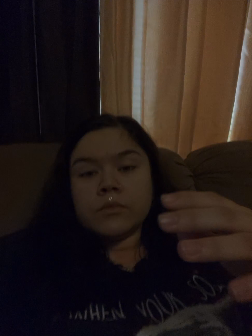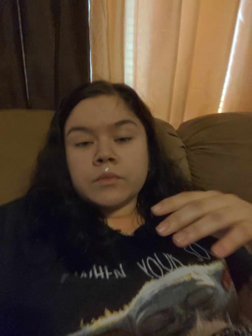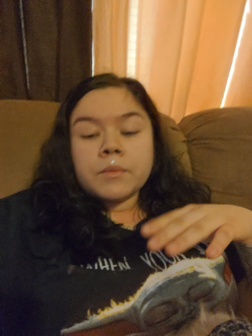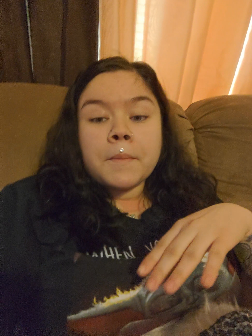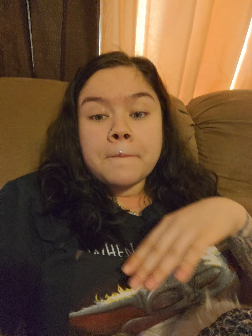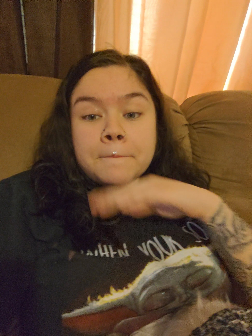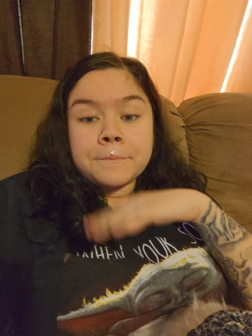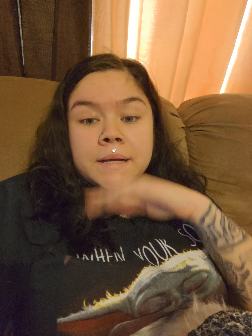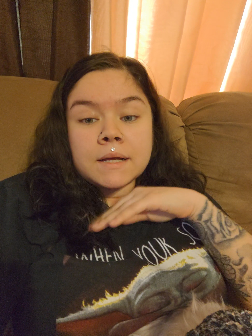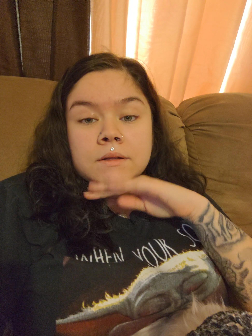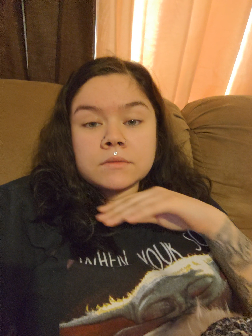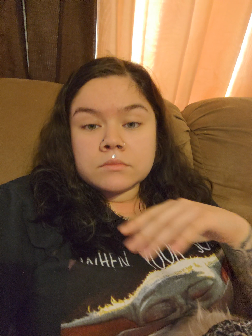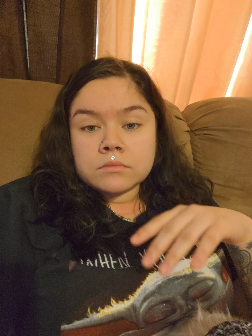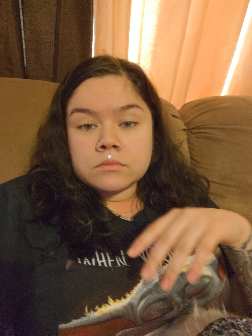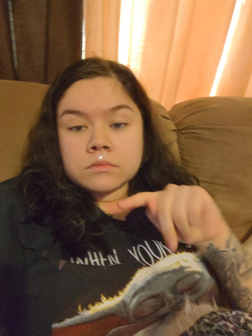pig